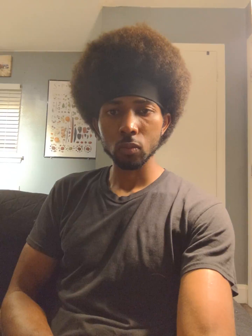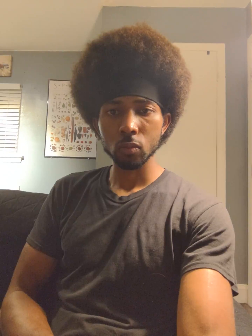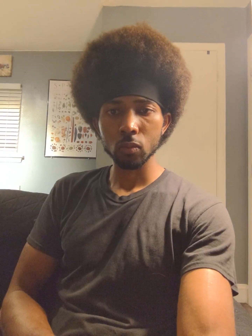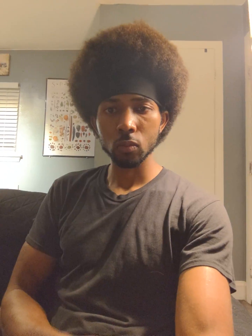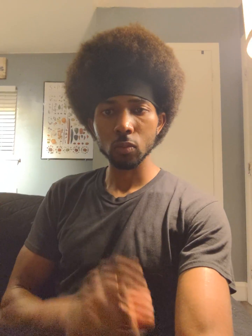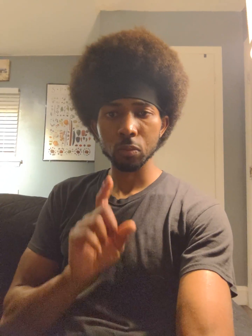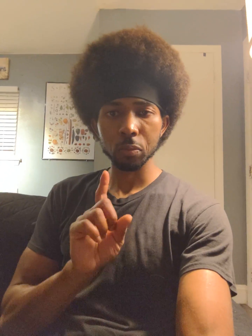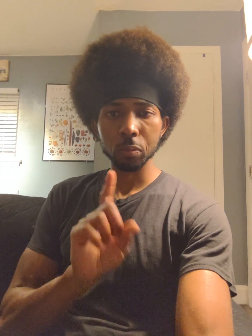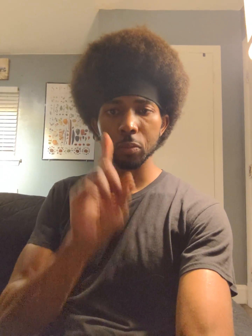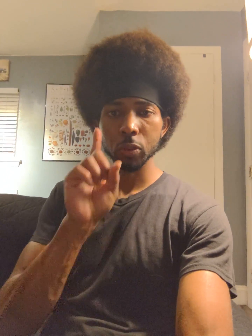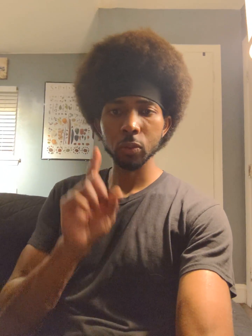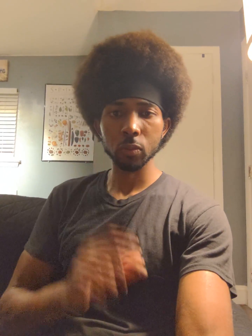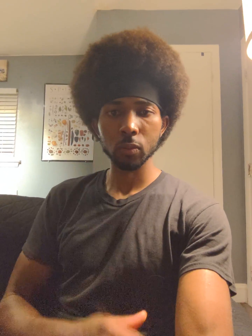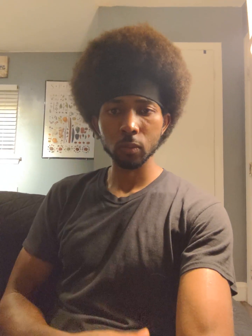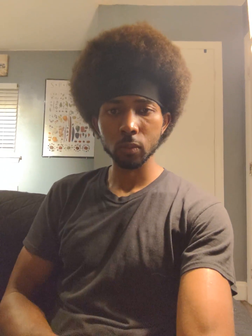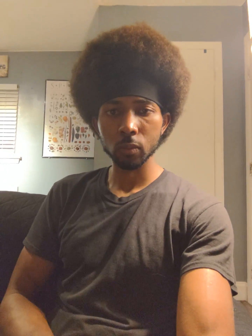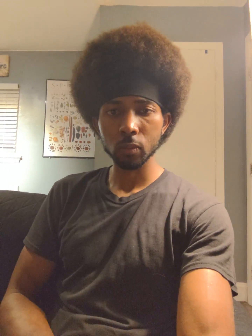bump